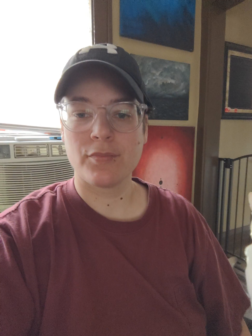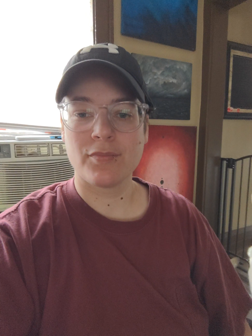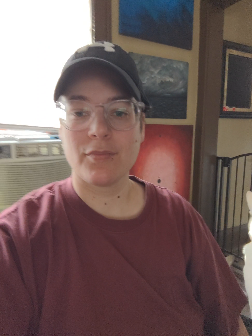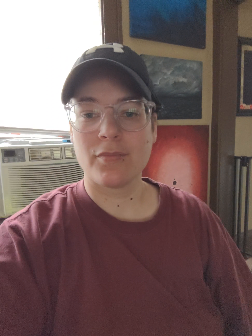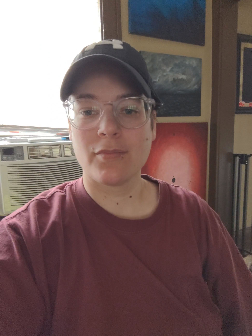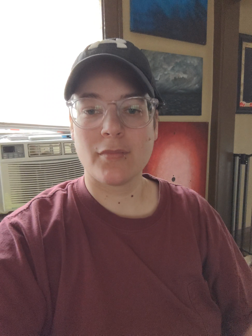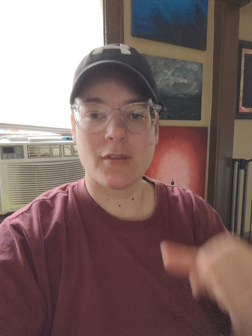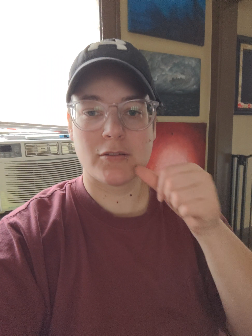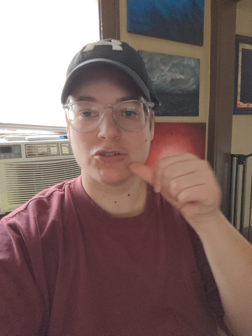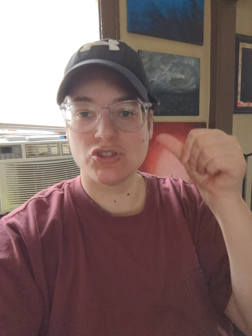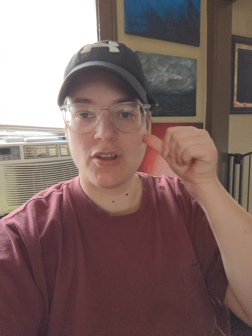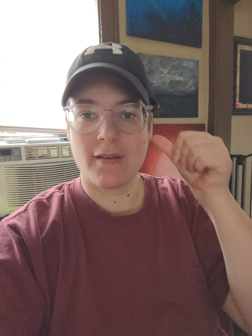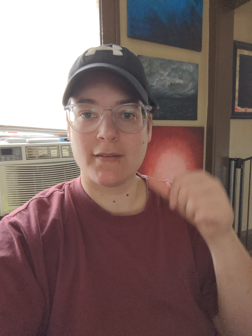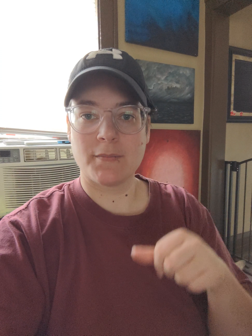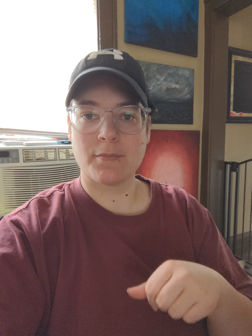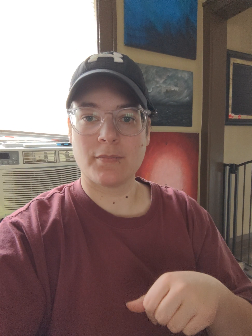yesterday